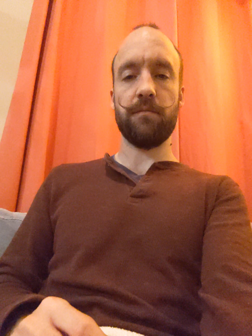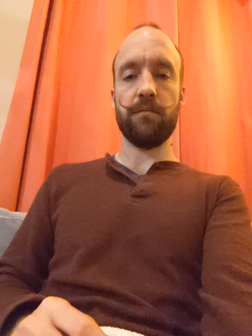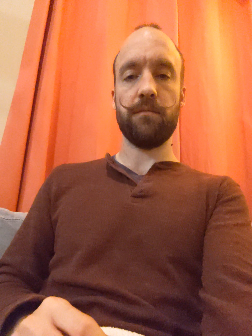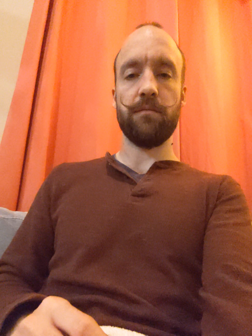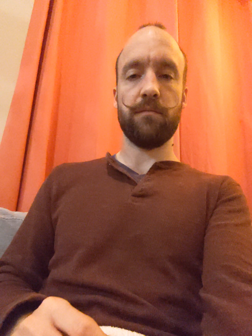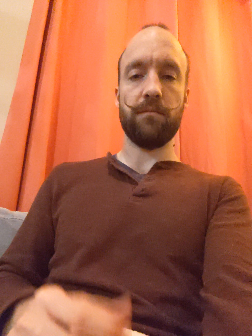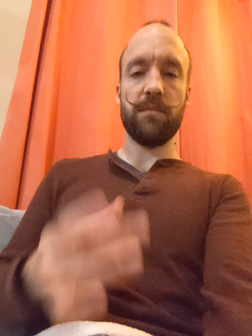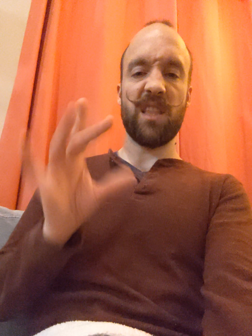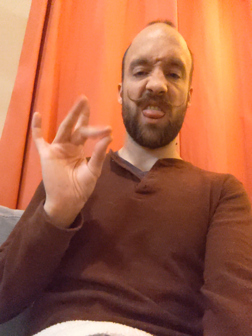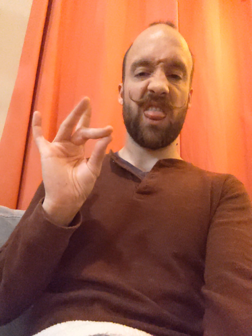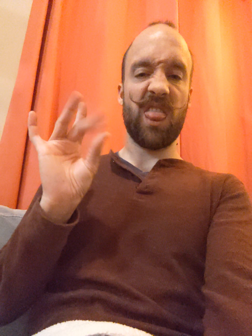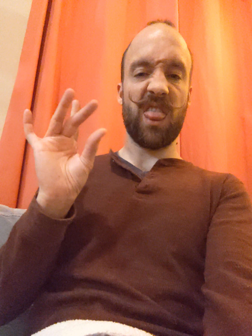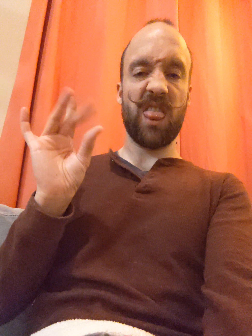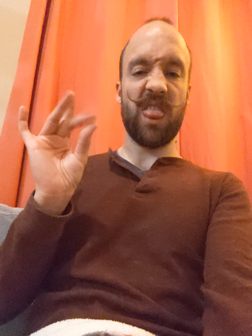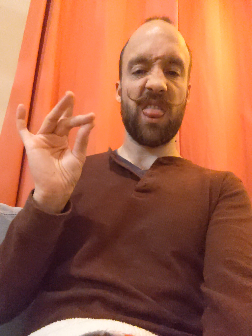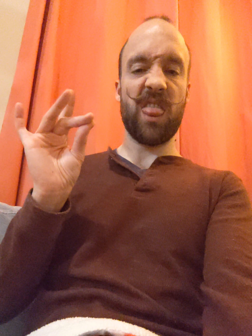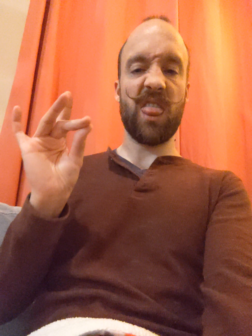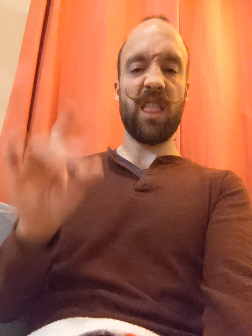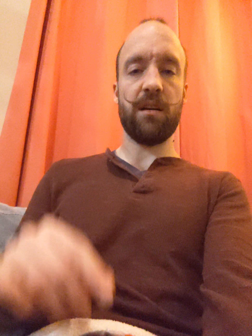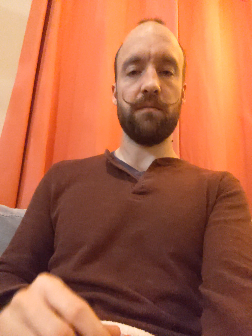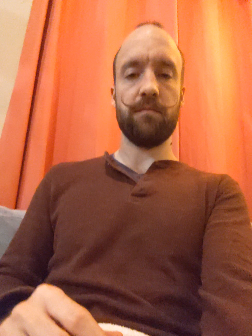sticky